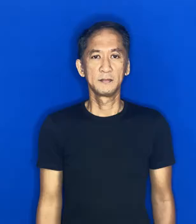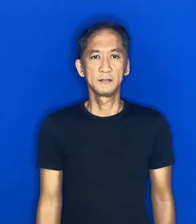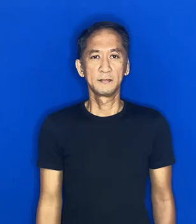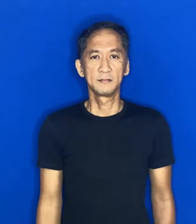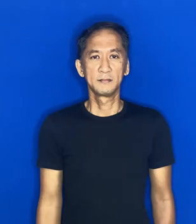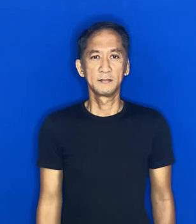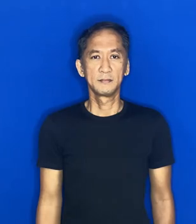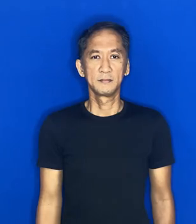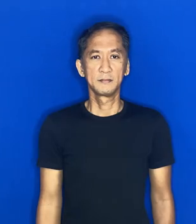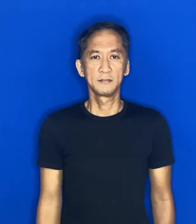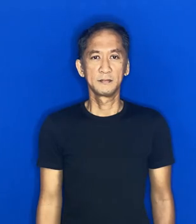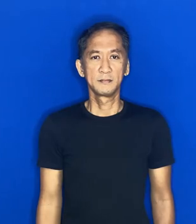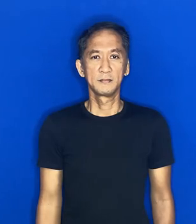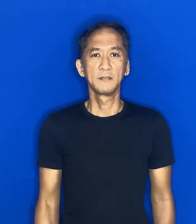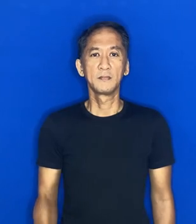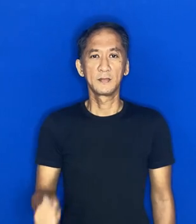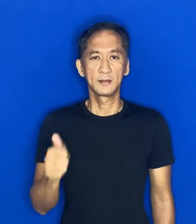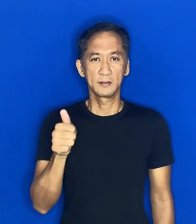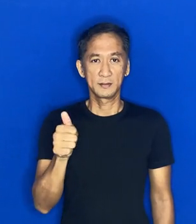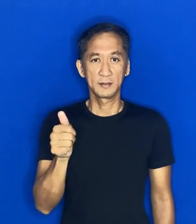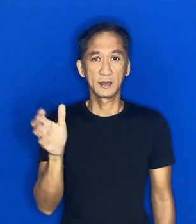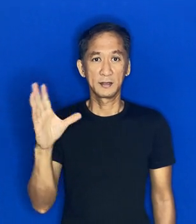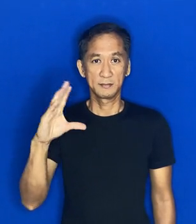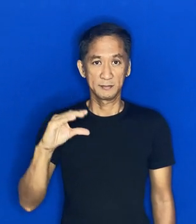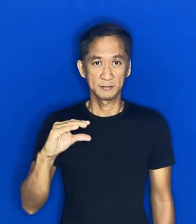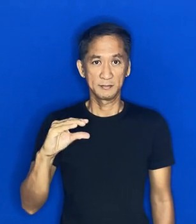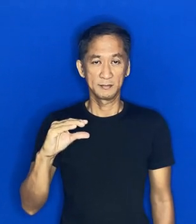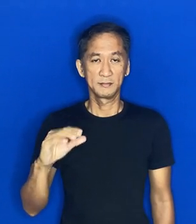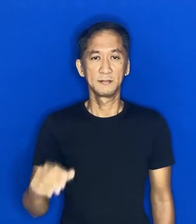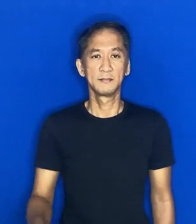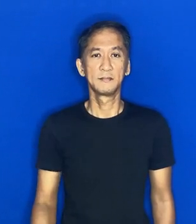good afternoon